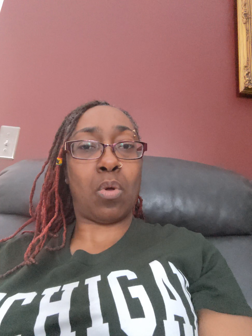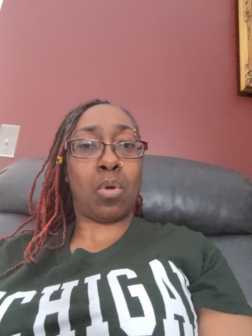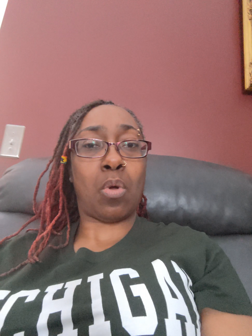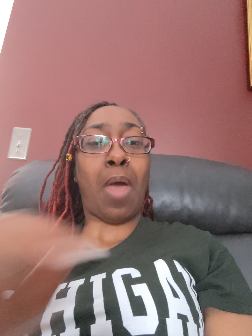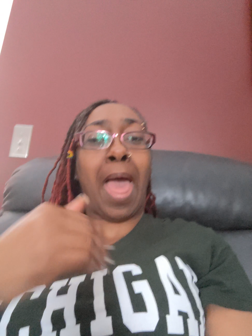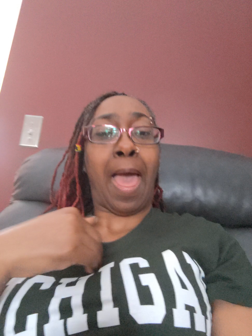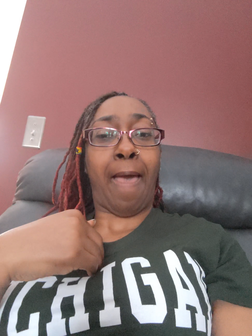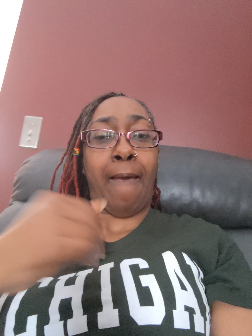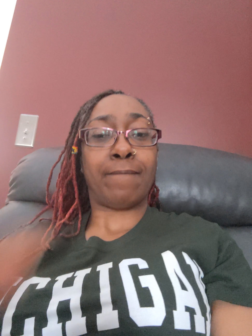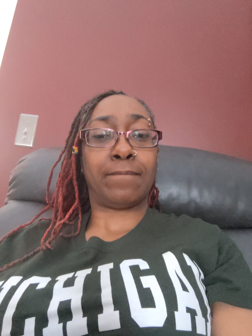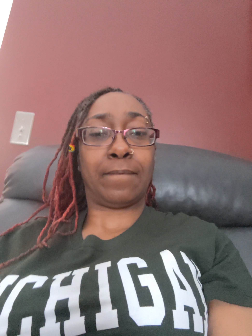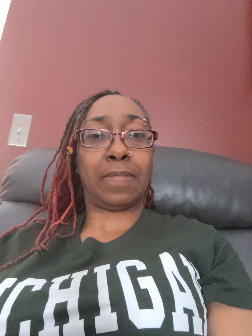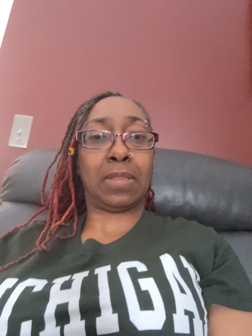have